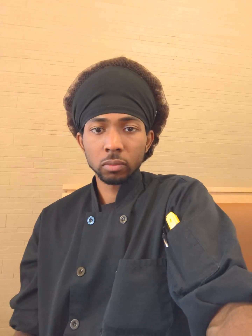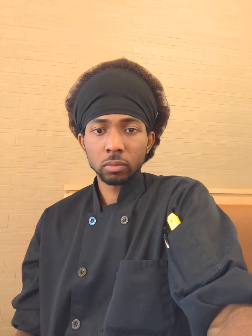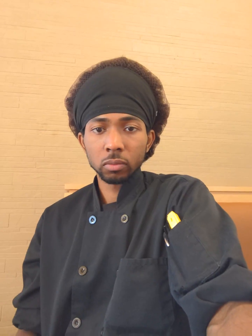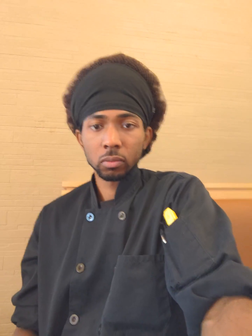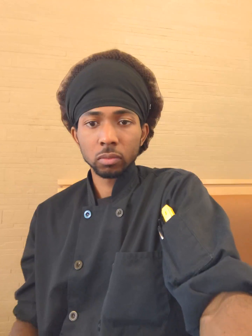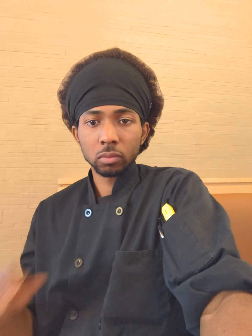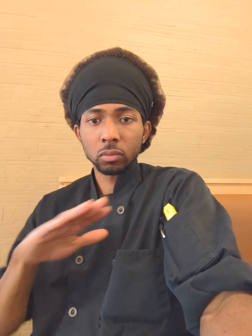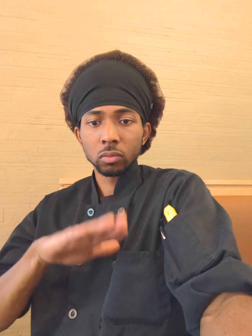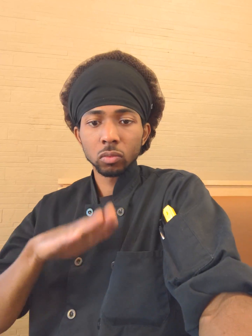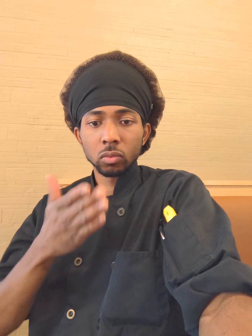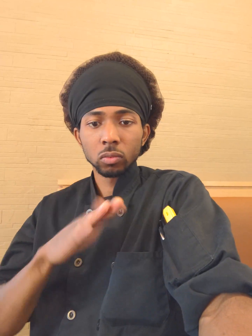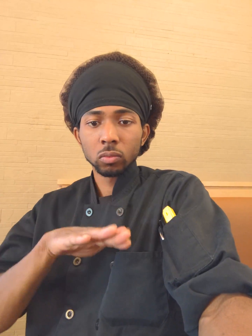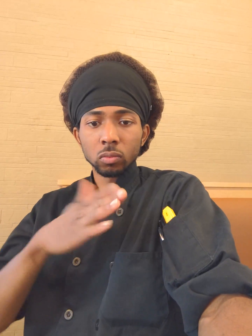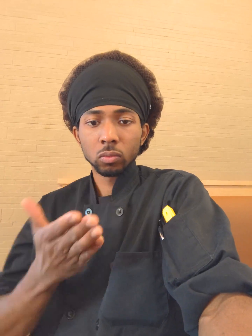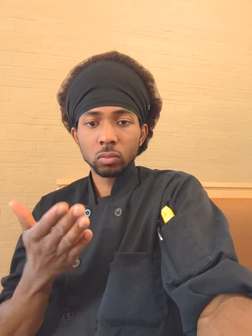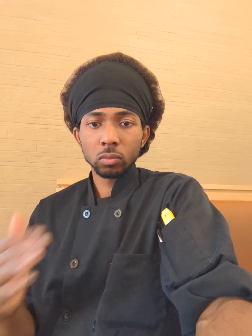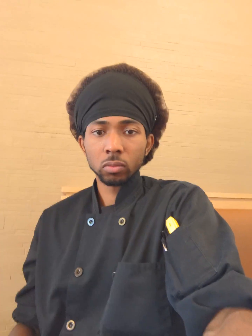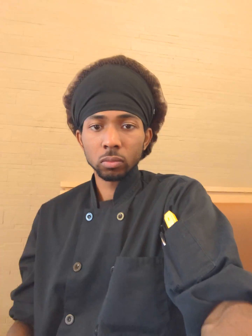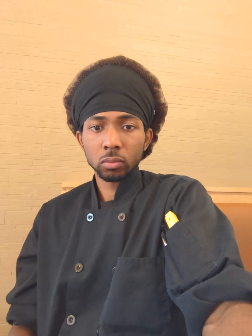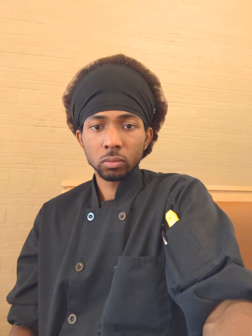kitchen